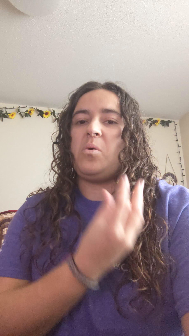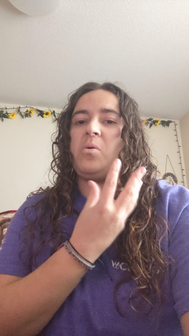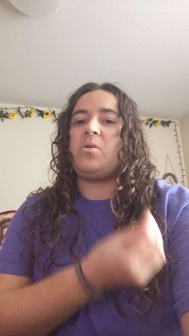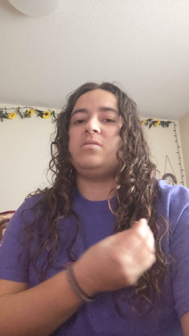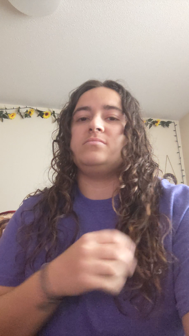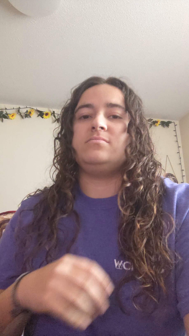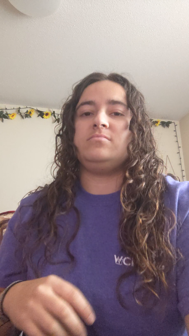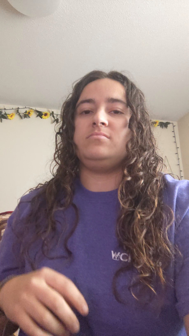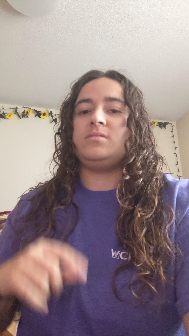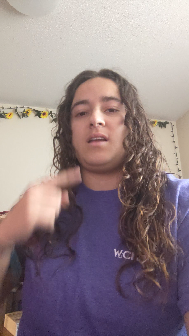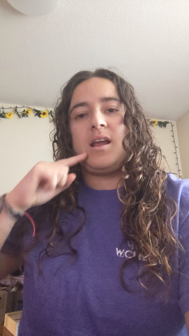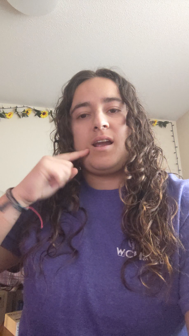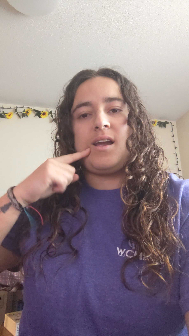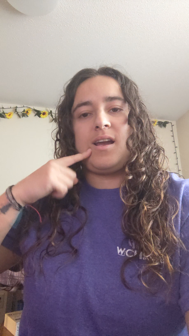candy